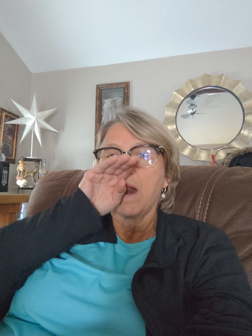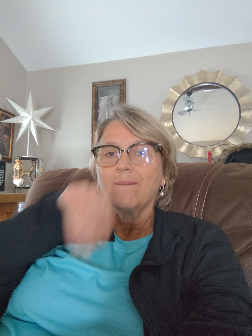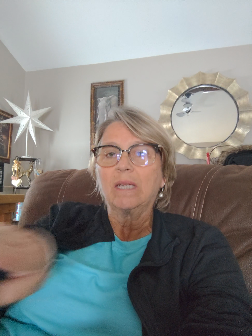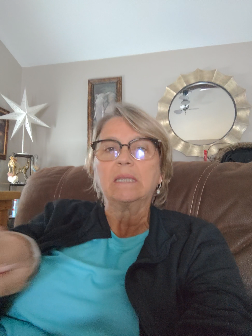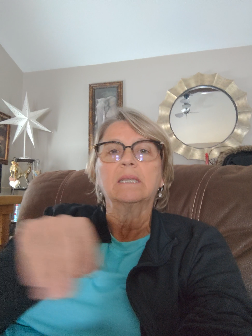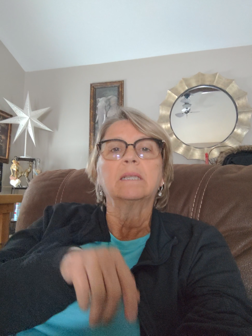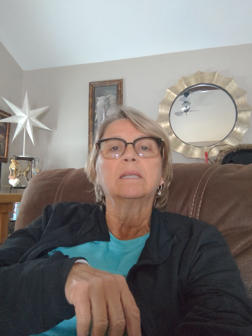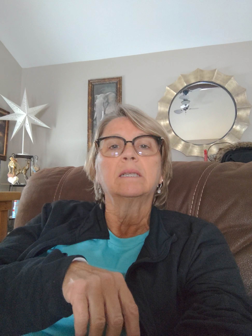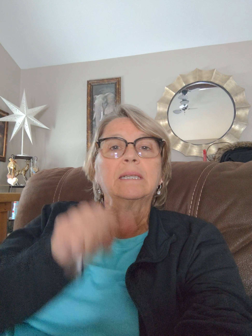elephant